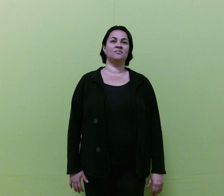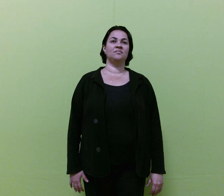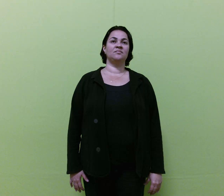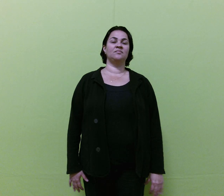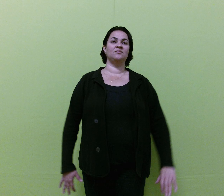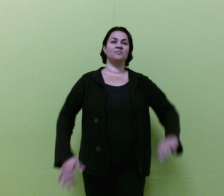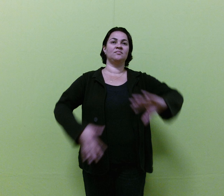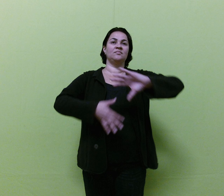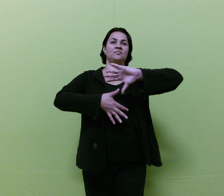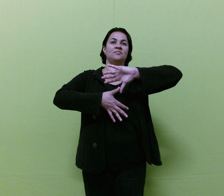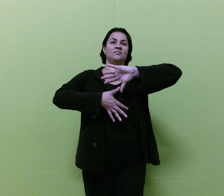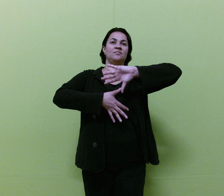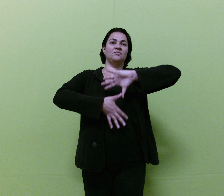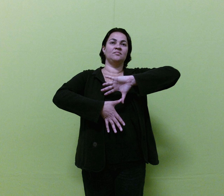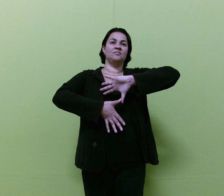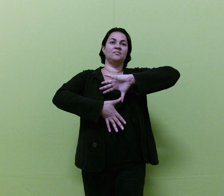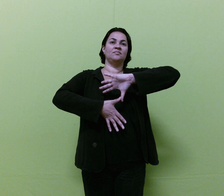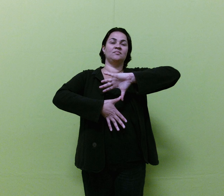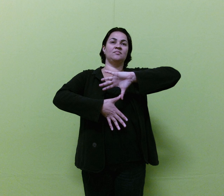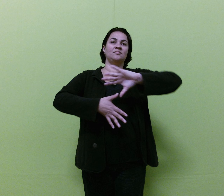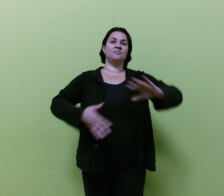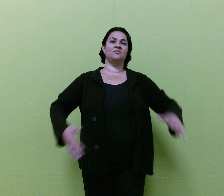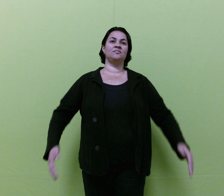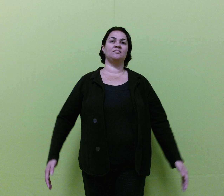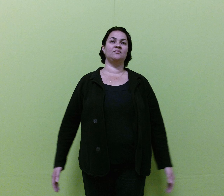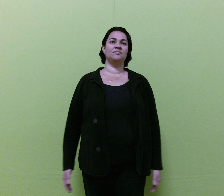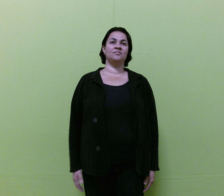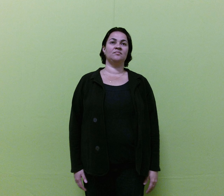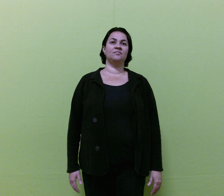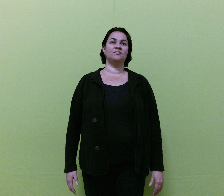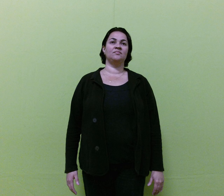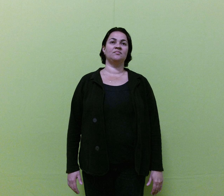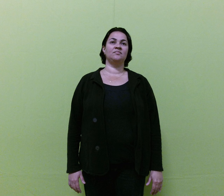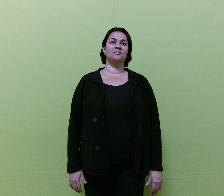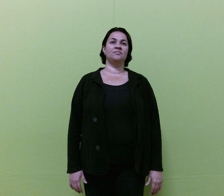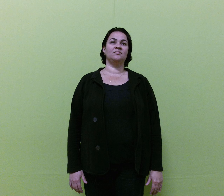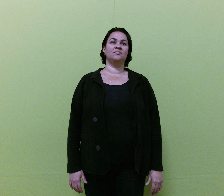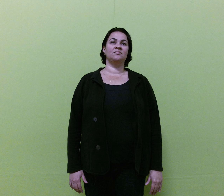América